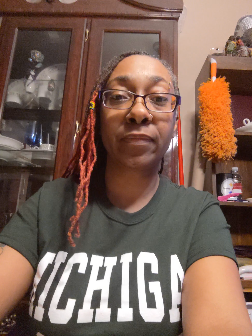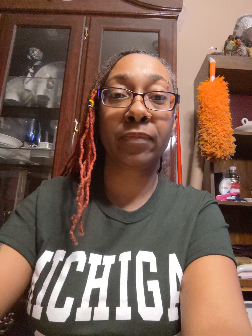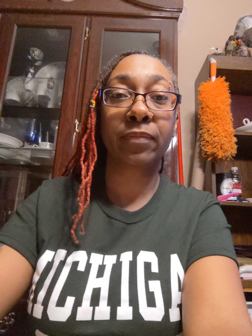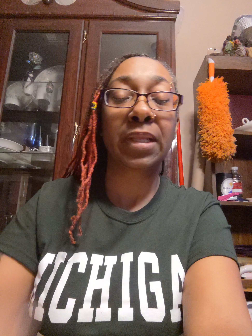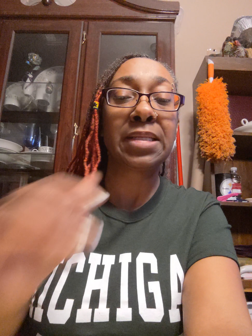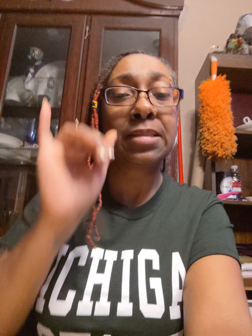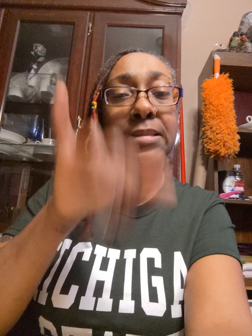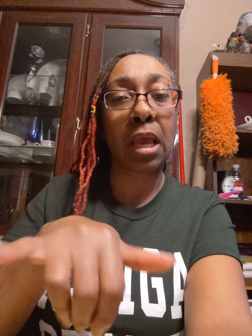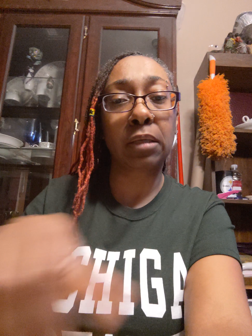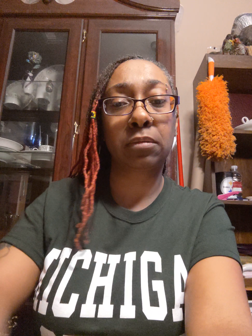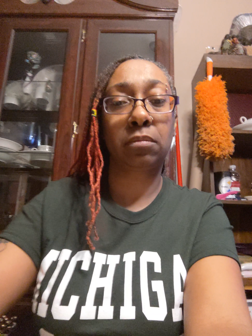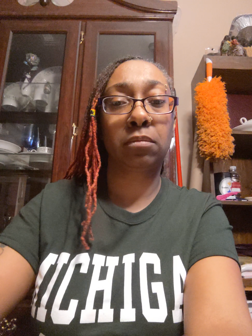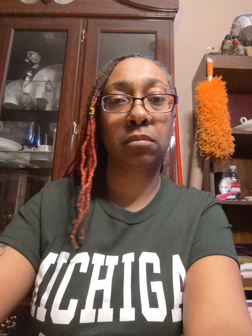stay